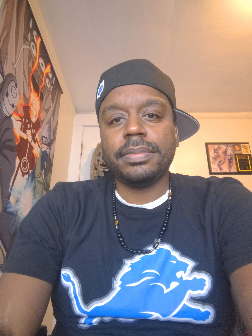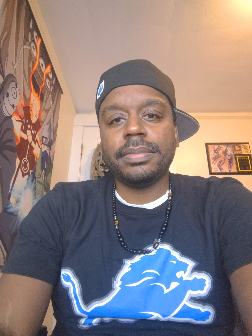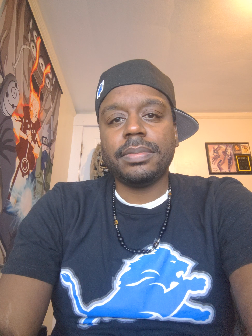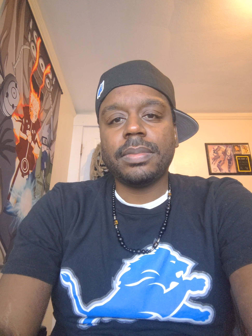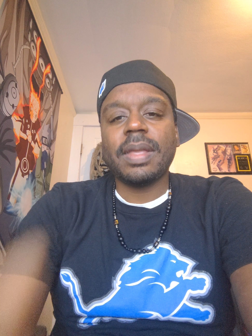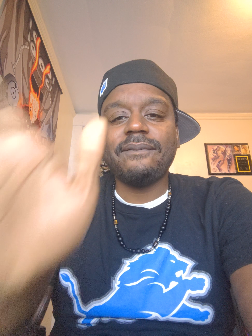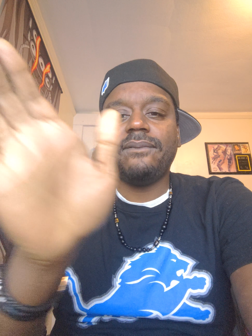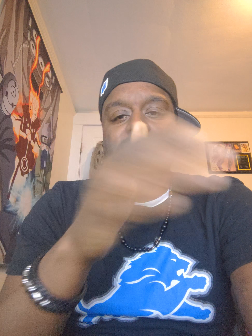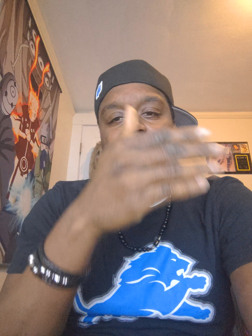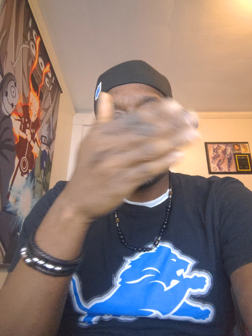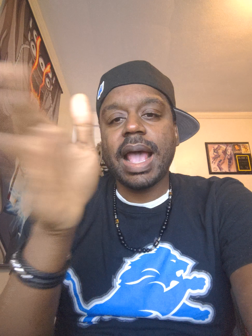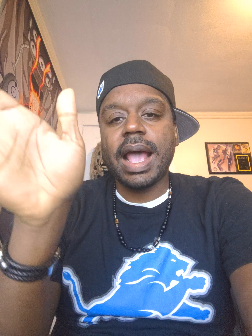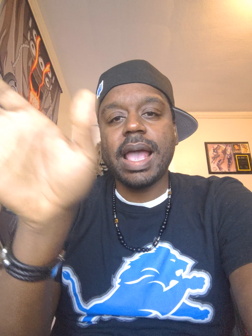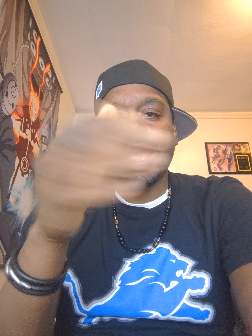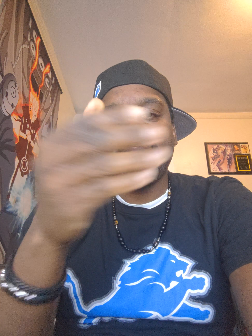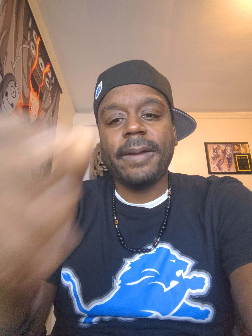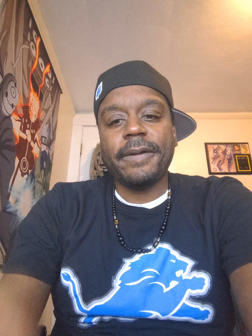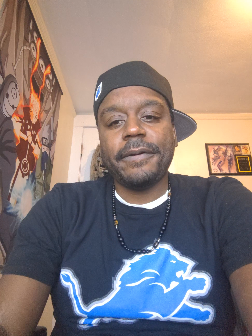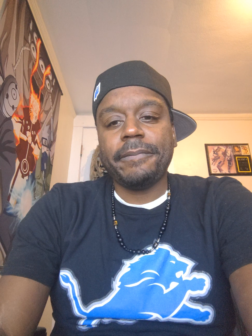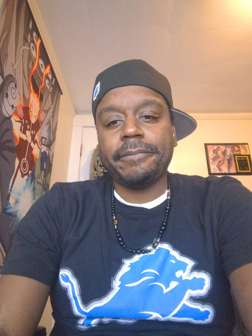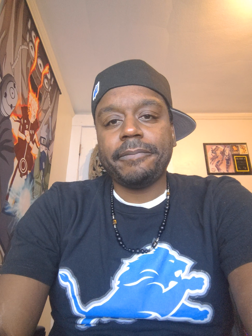flag